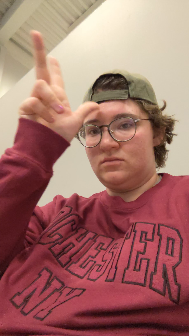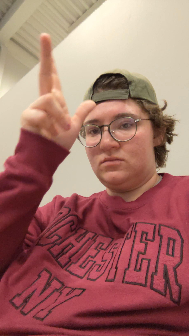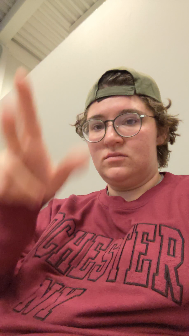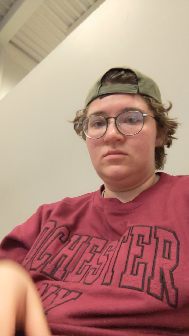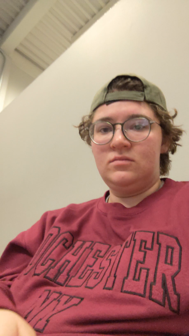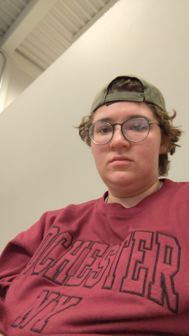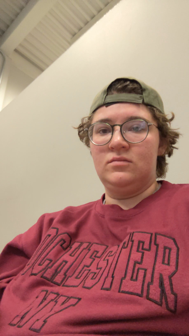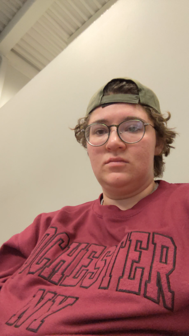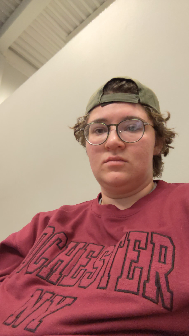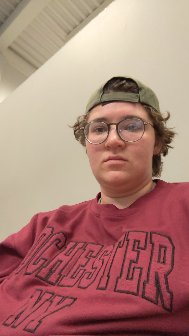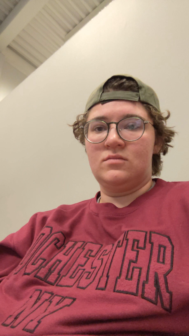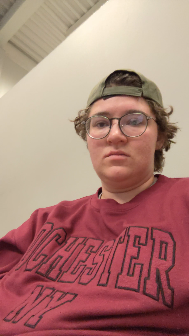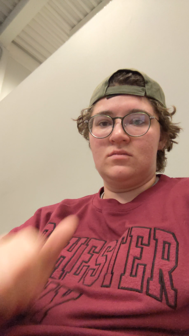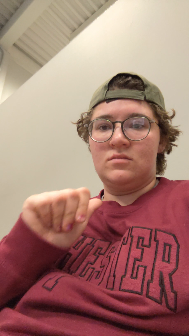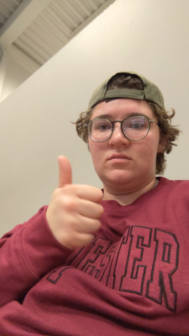how